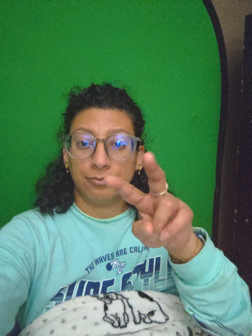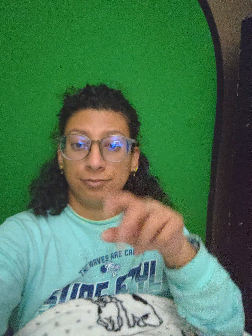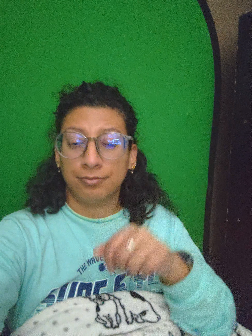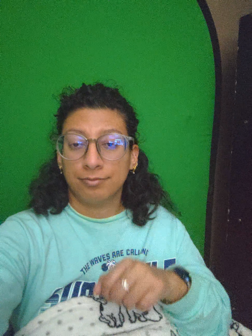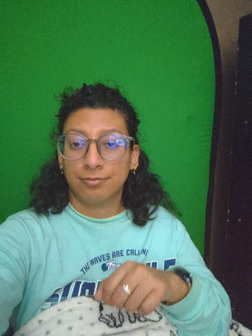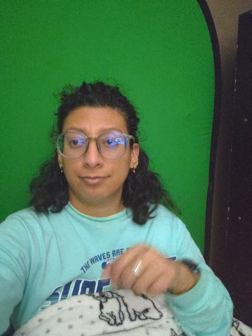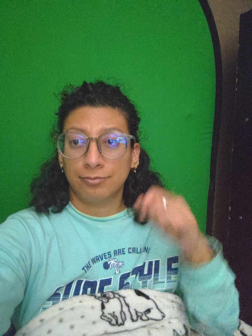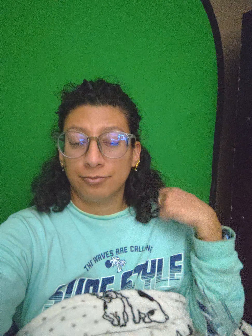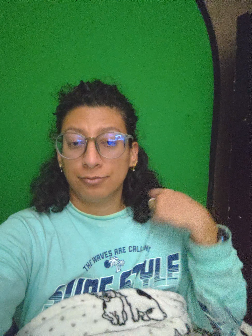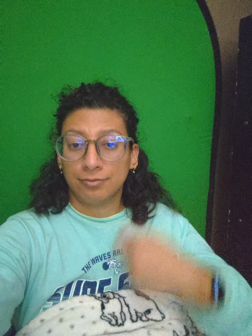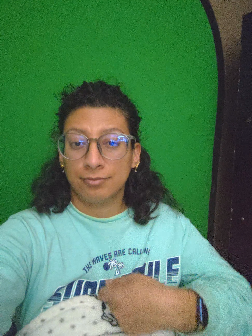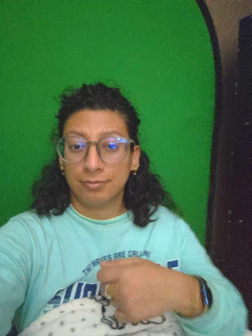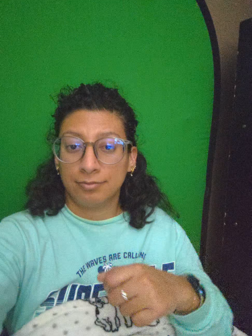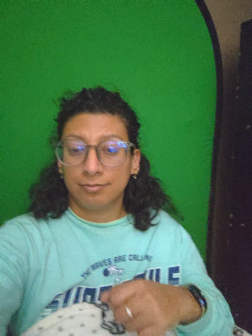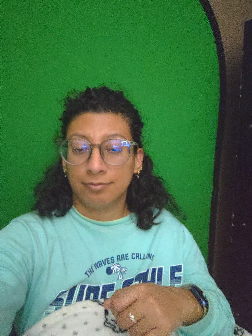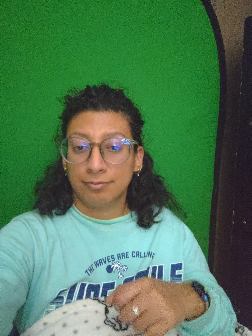jacket